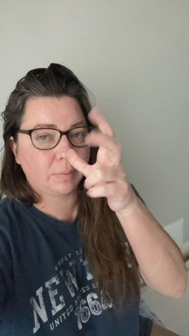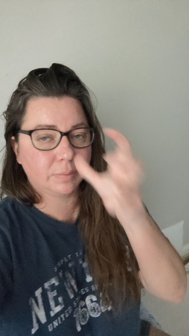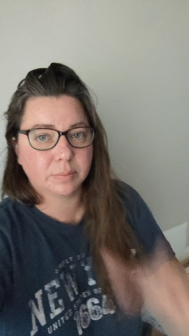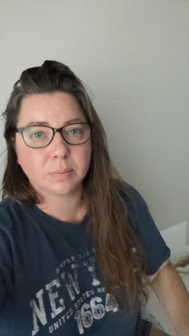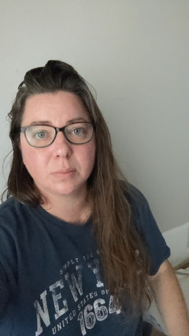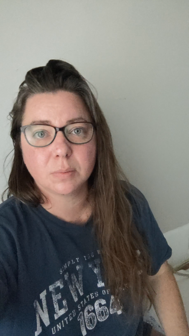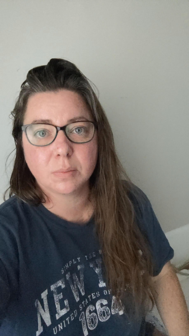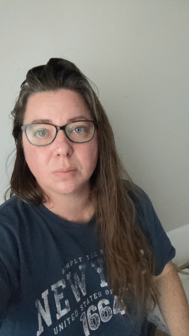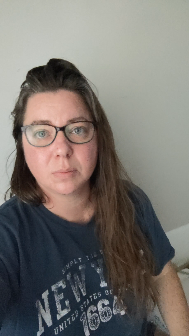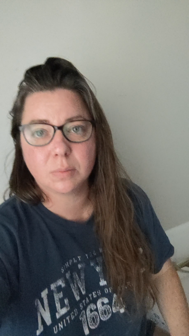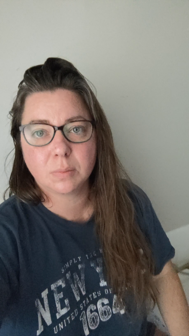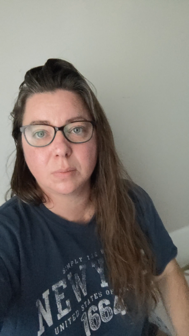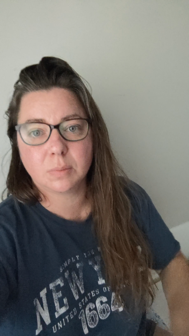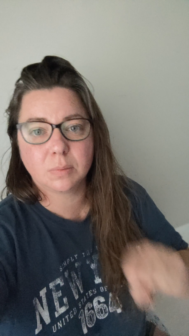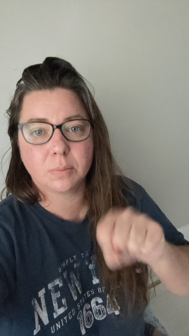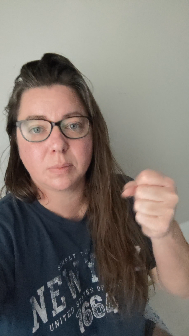break